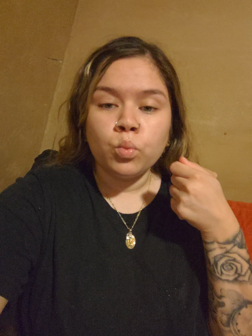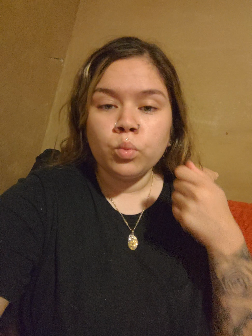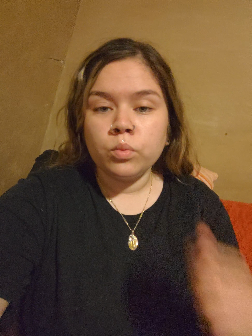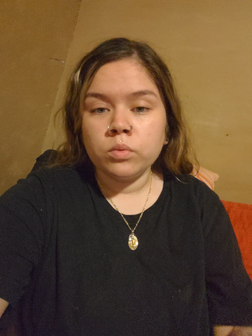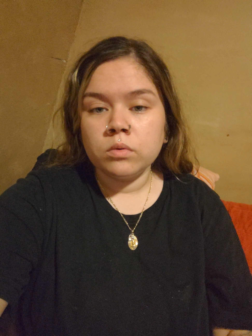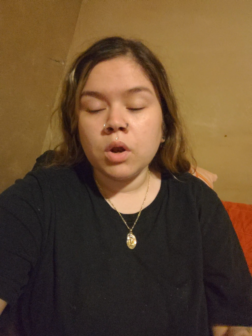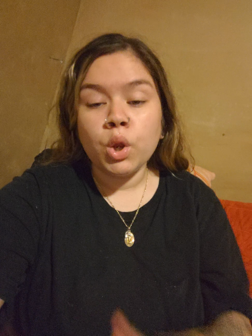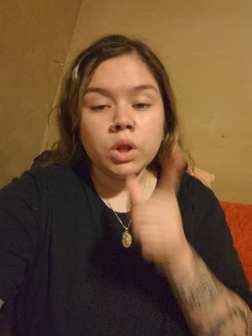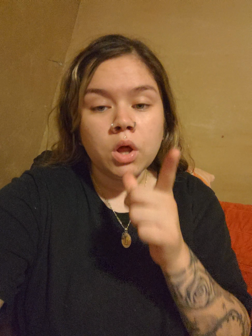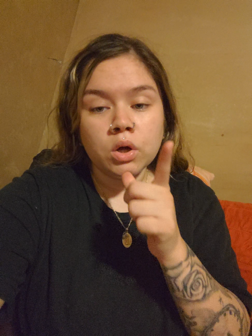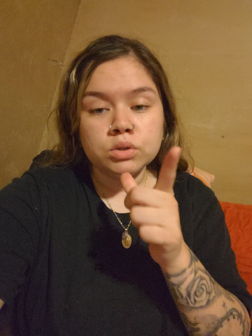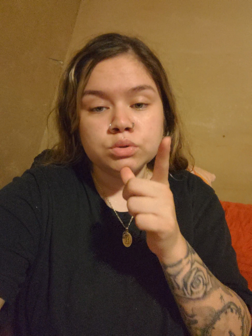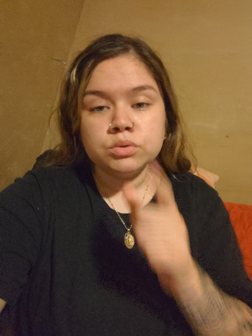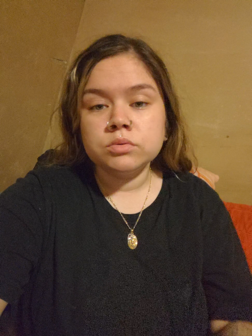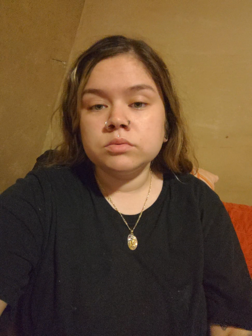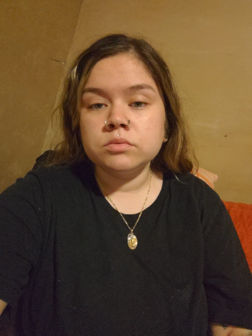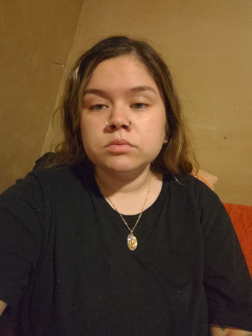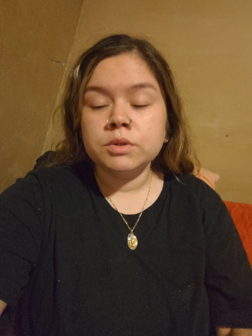lunch